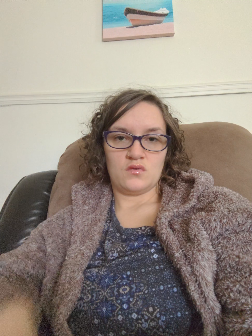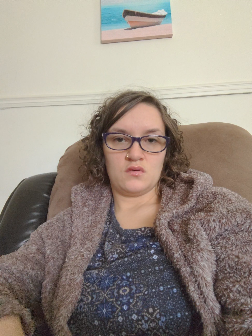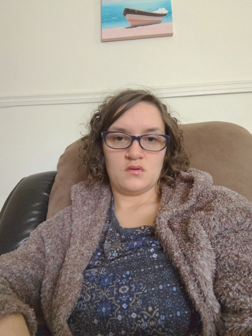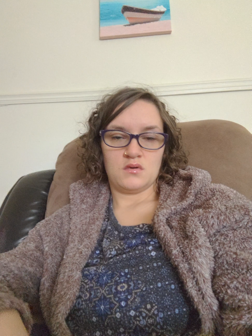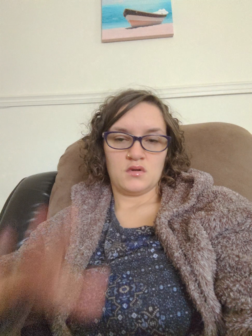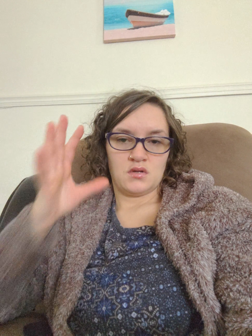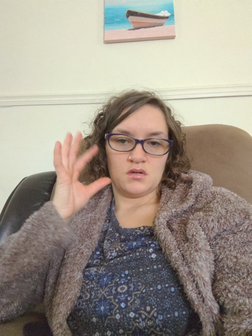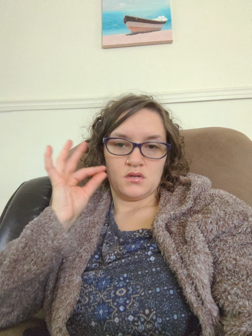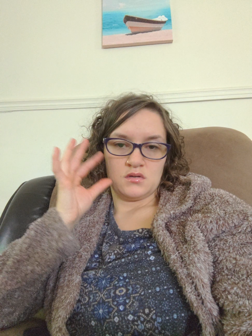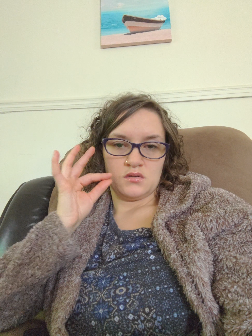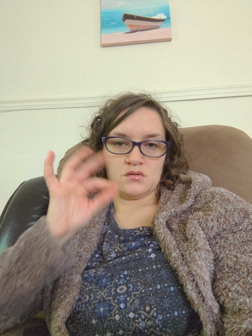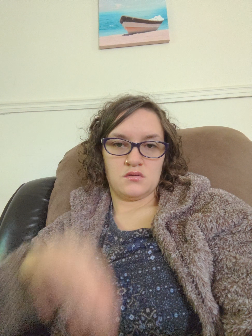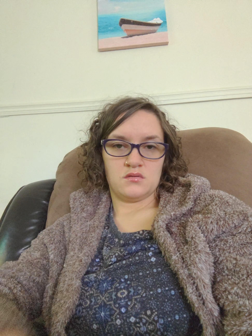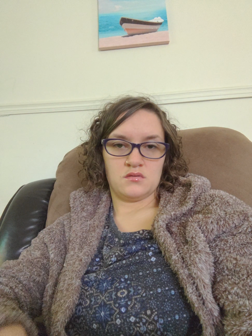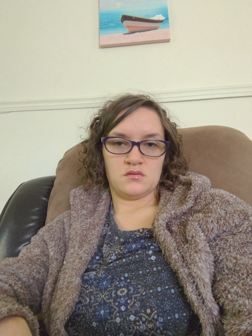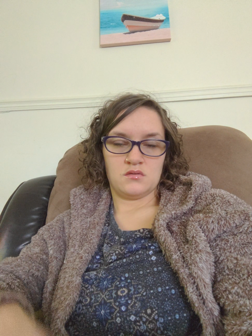cat